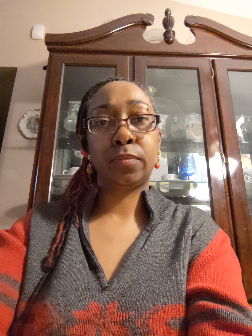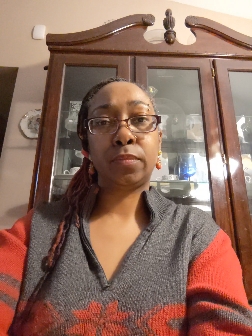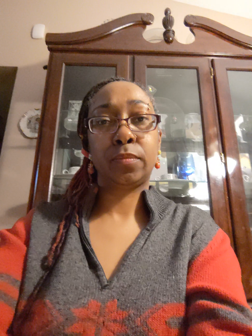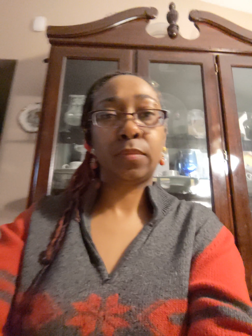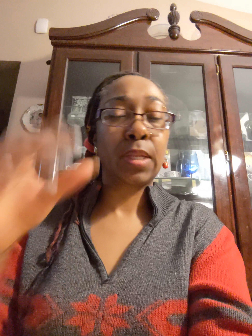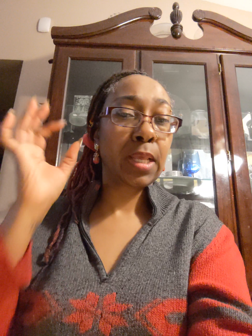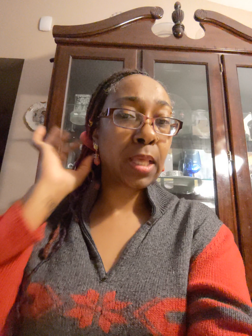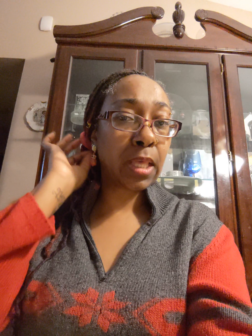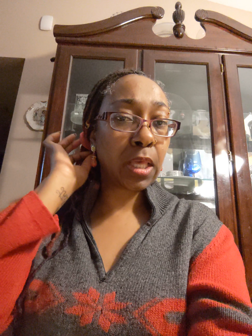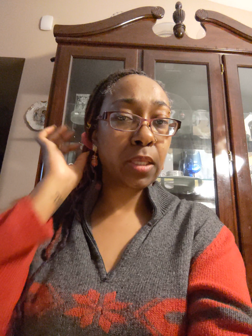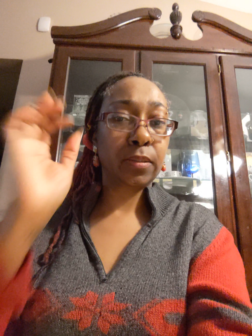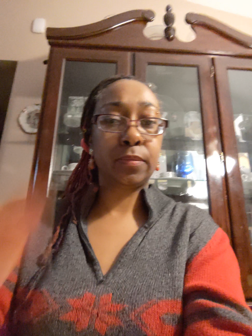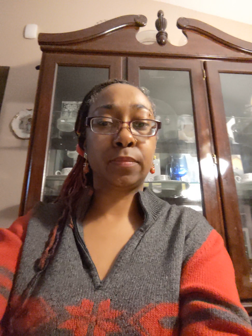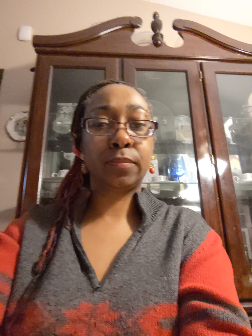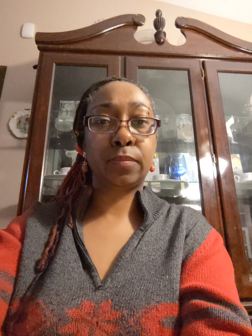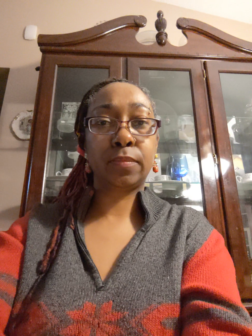hair